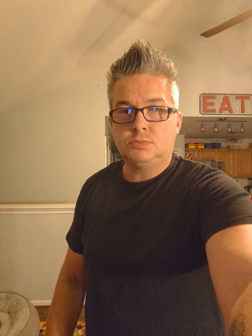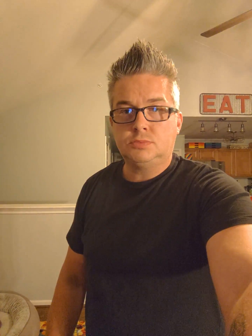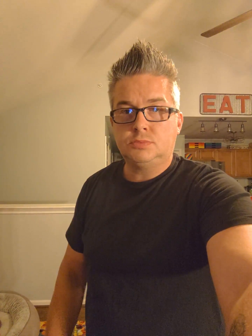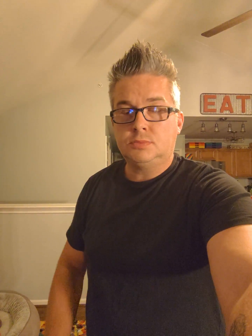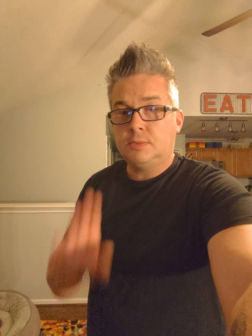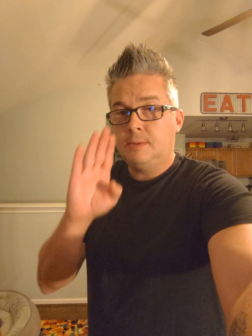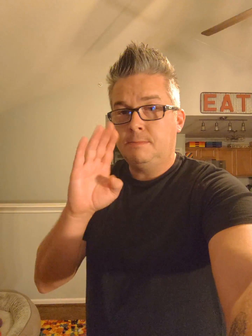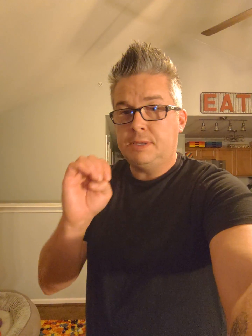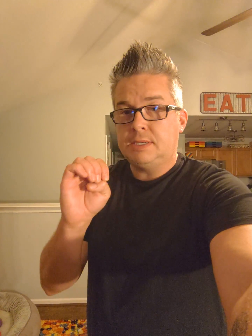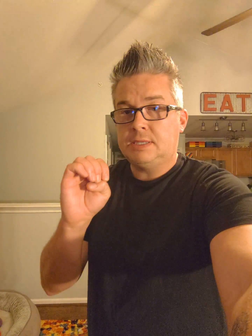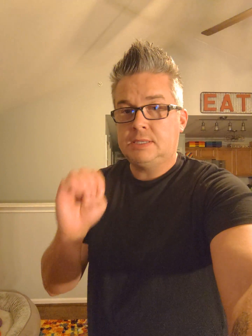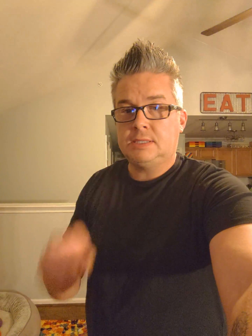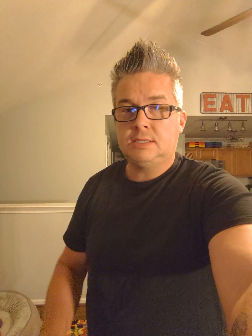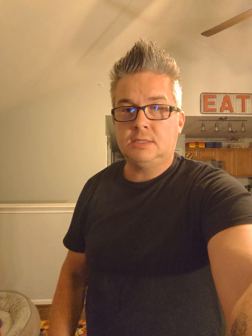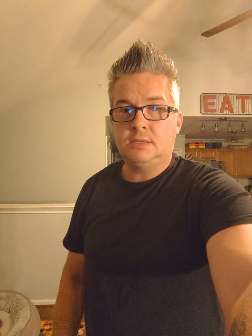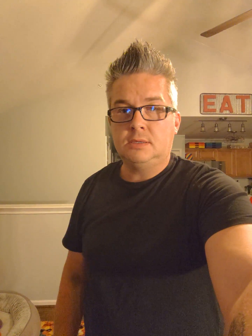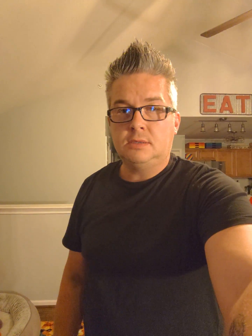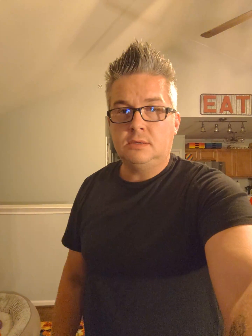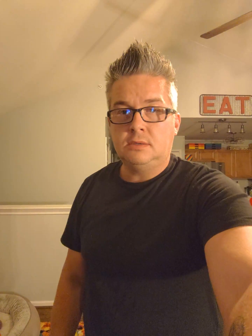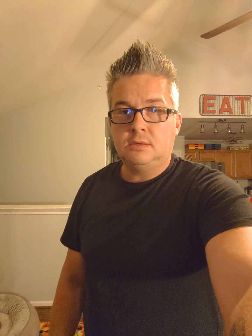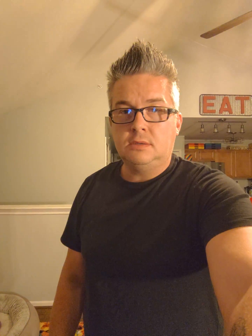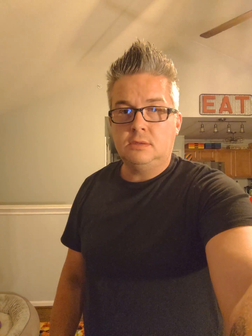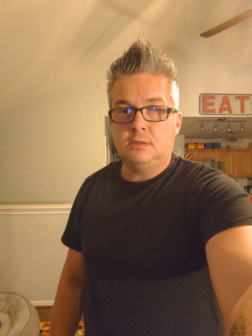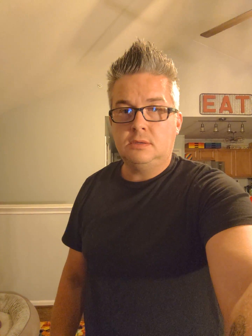be